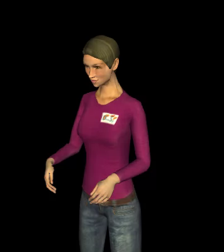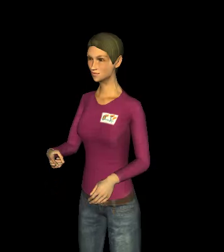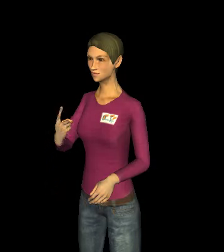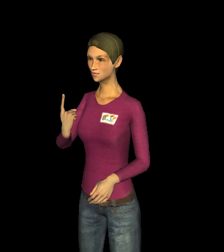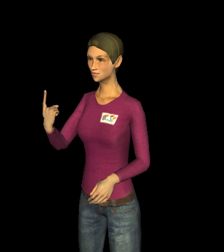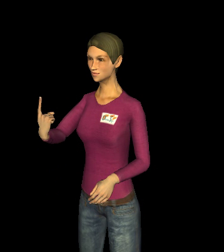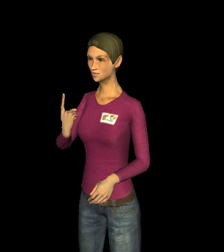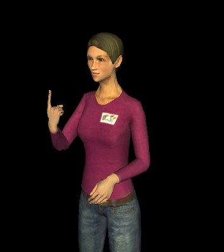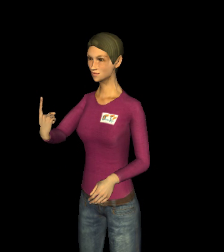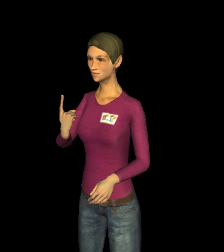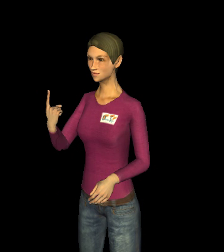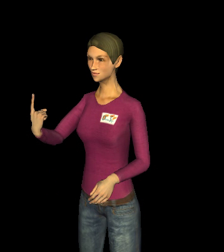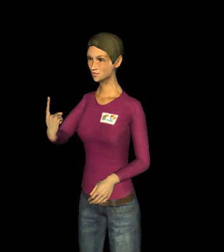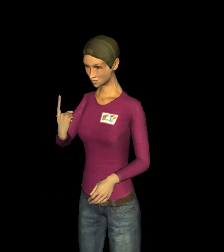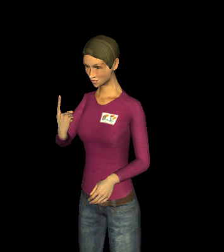يدير